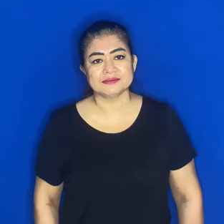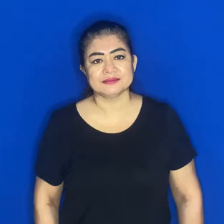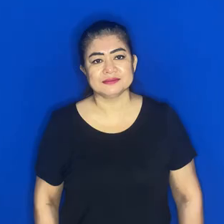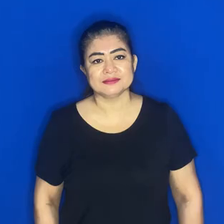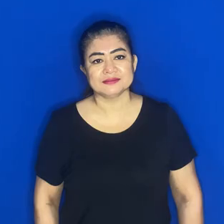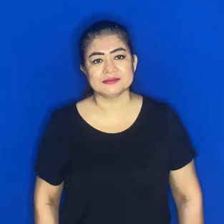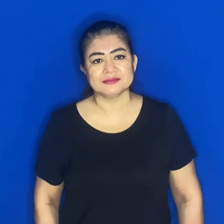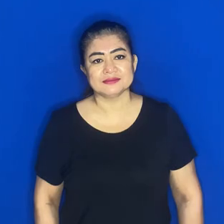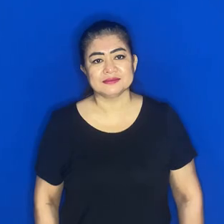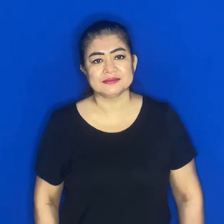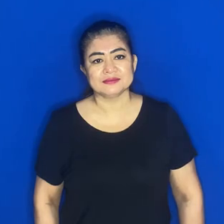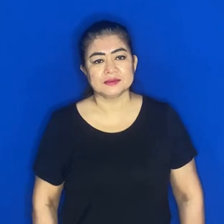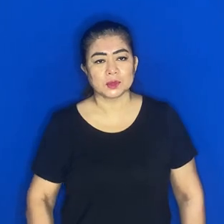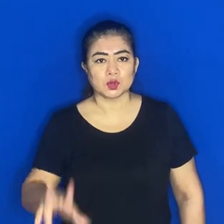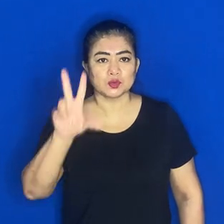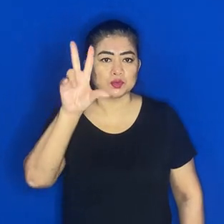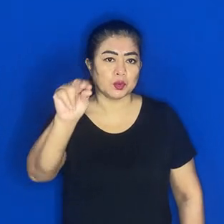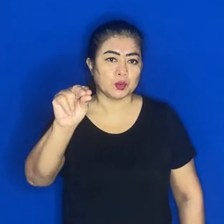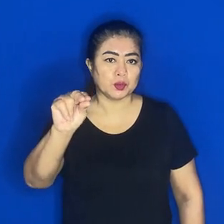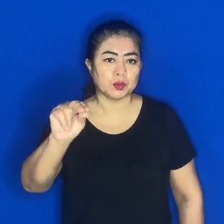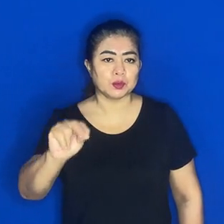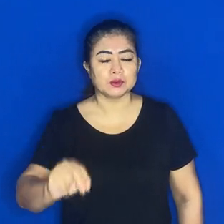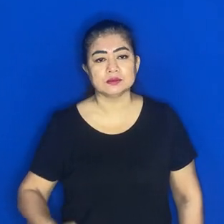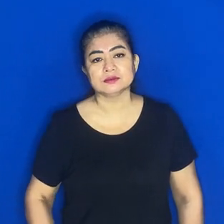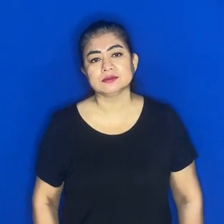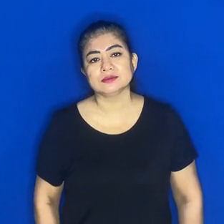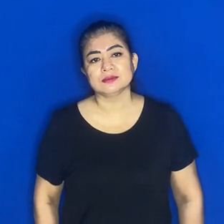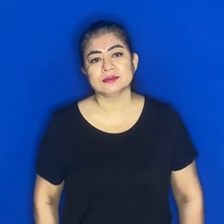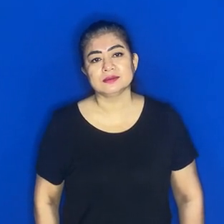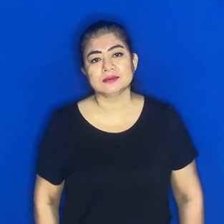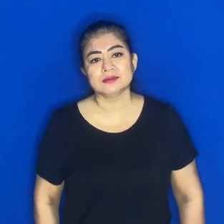no